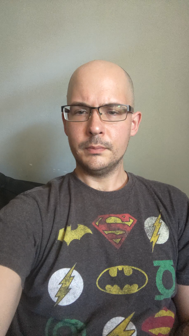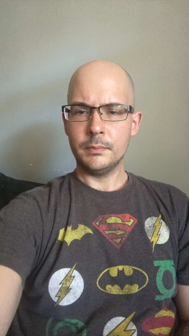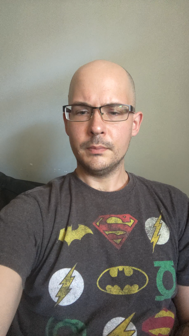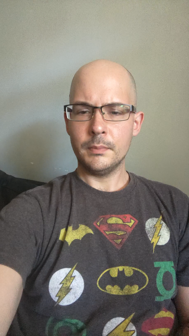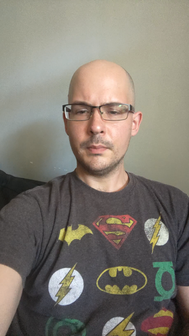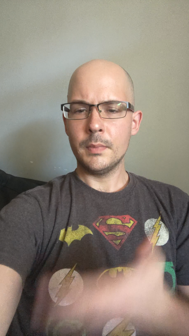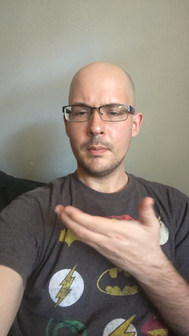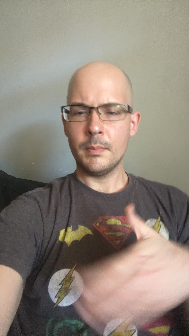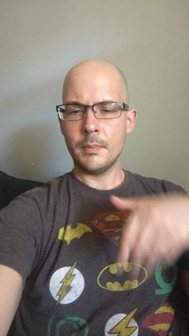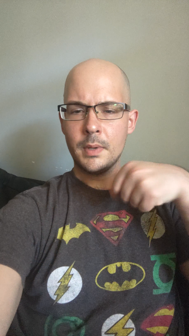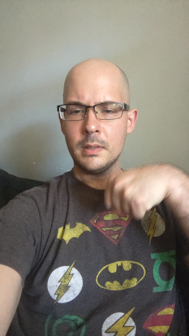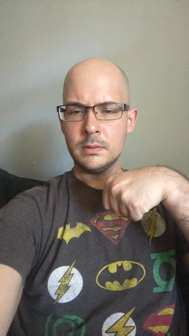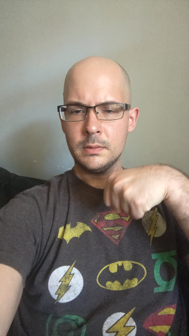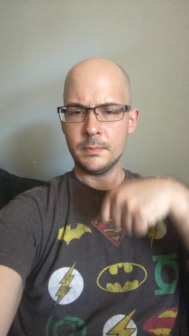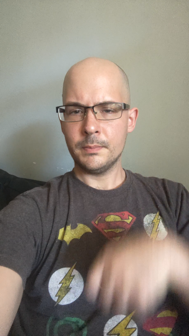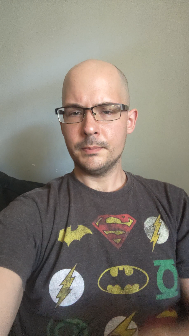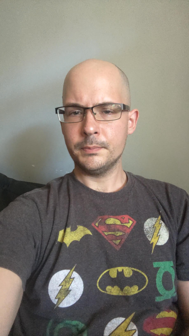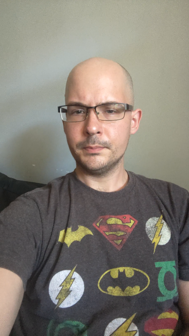basket